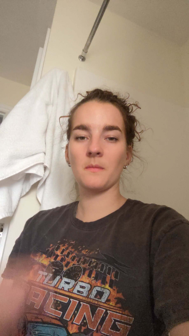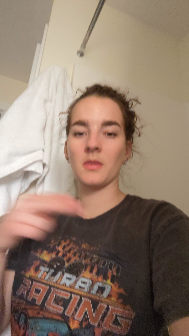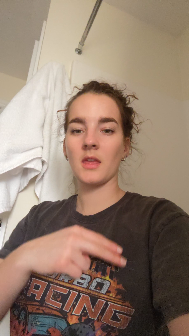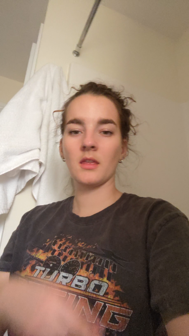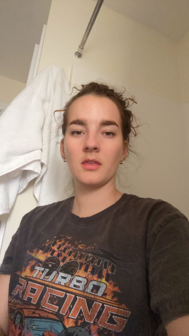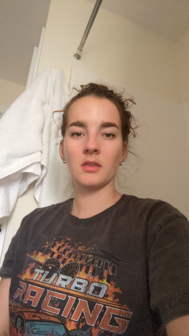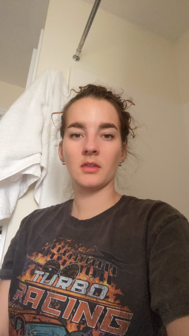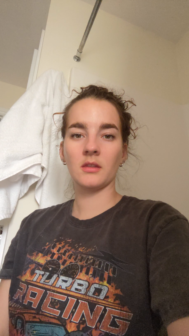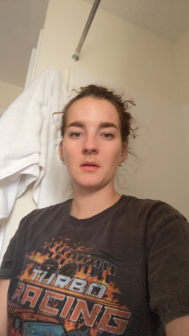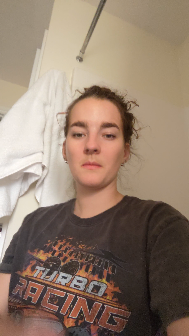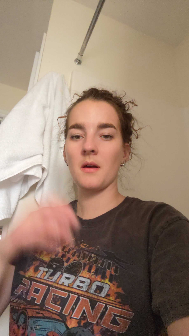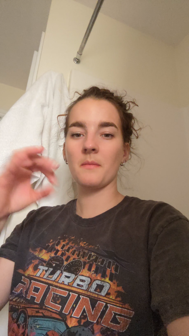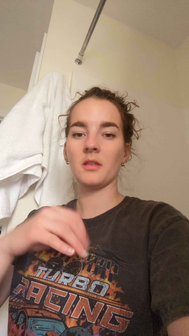bubbles